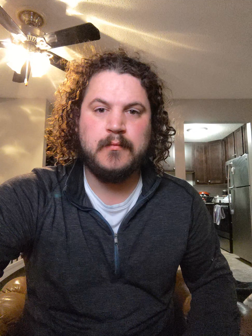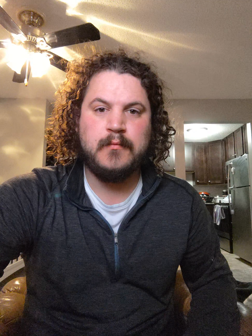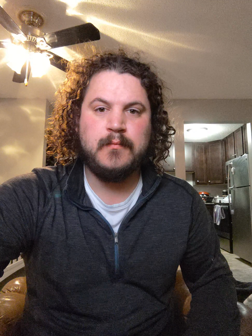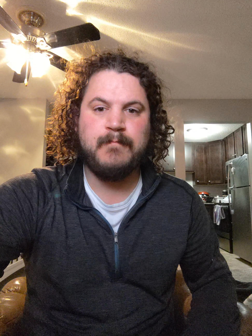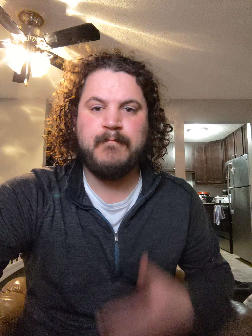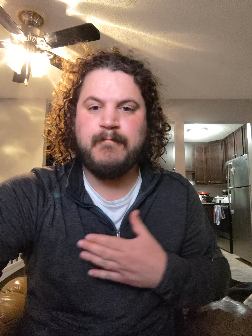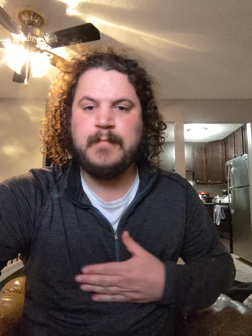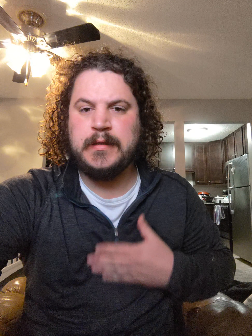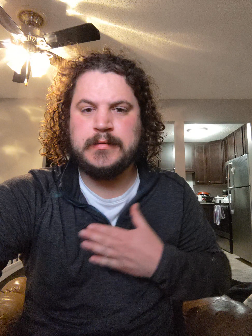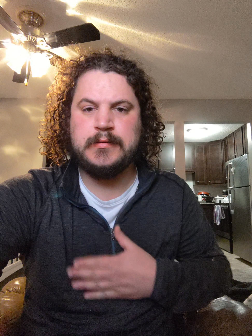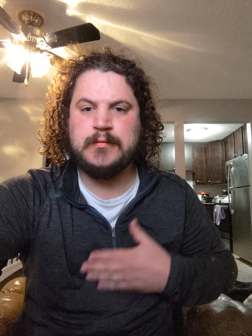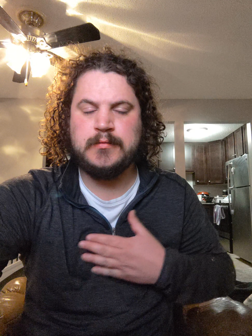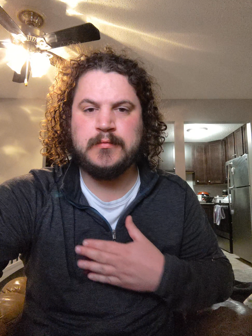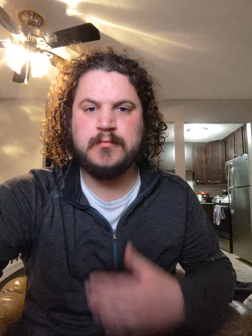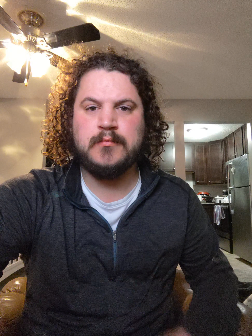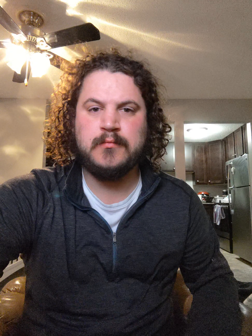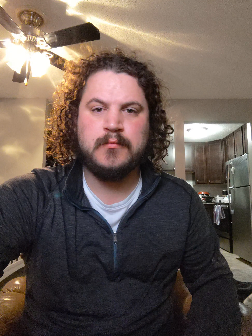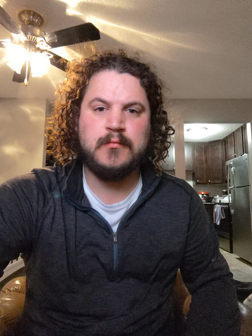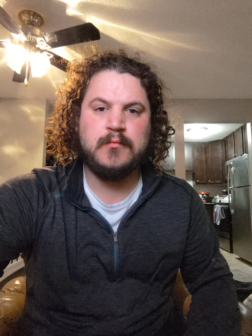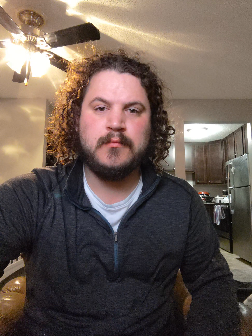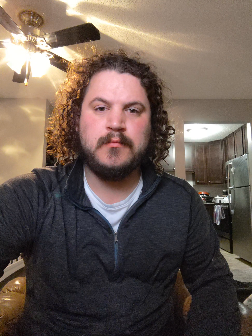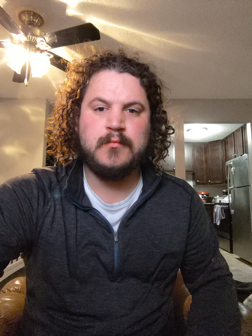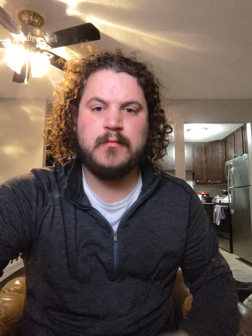please